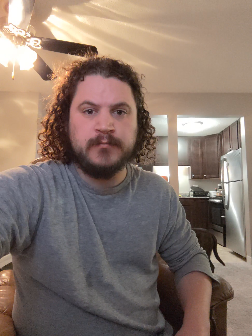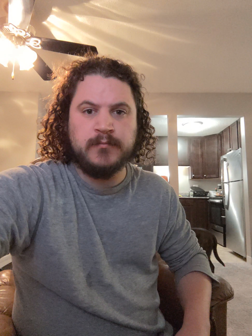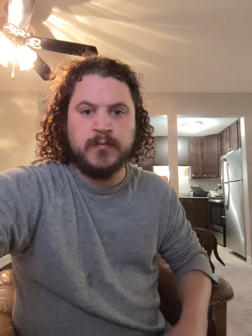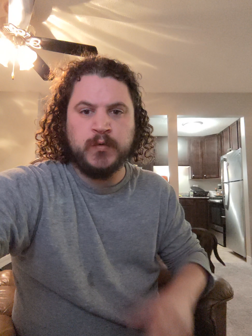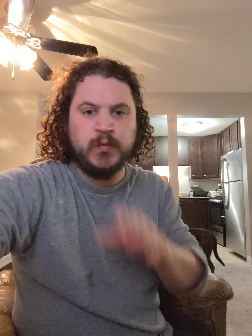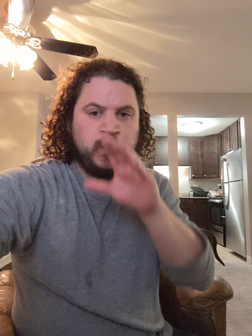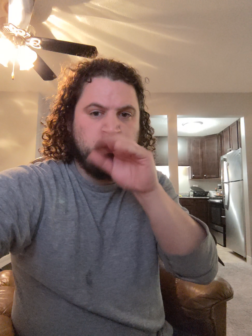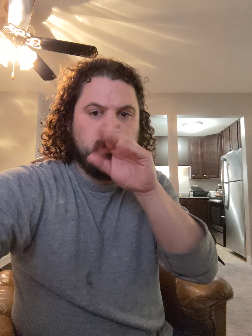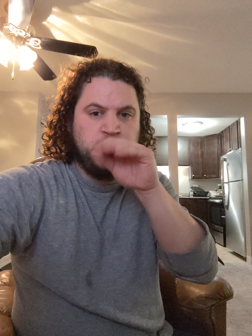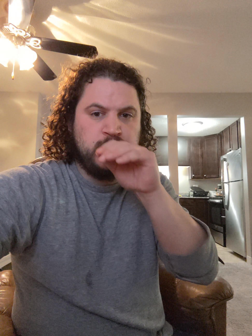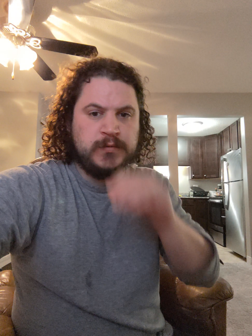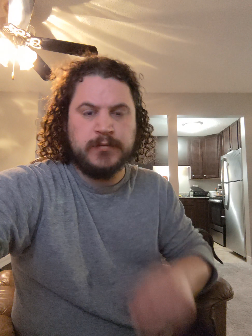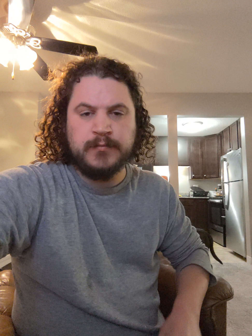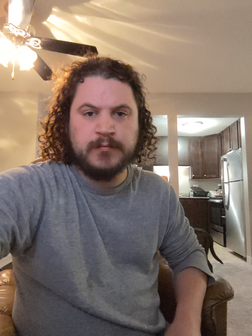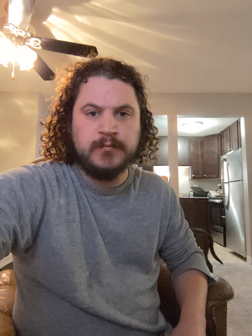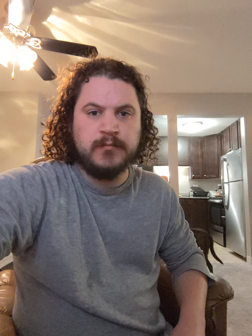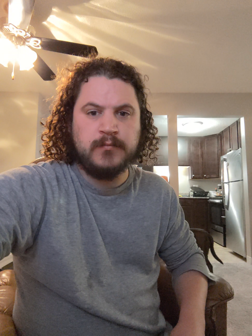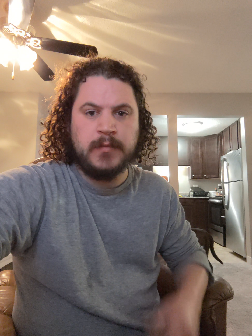goose